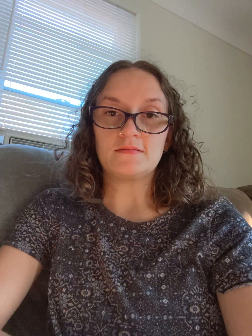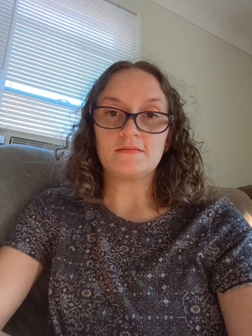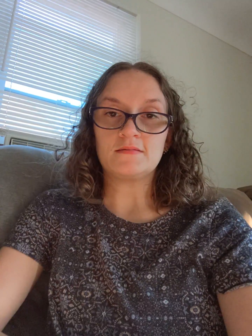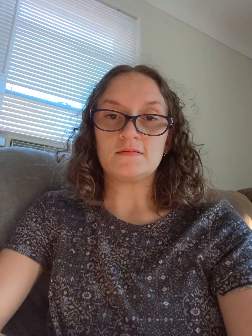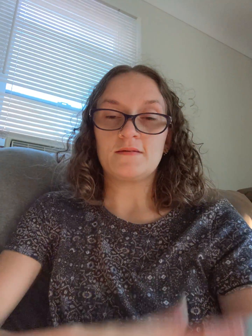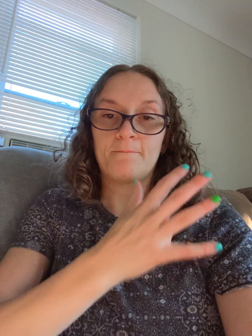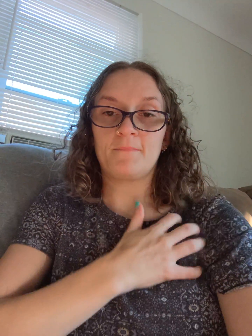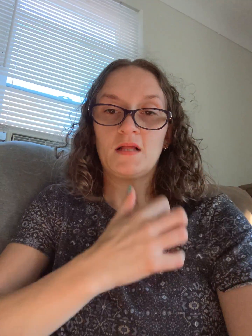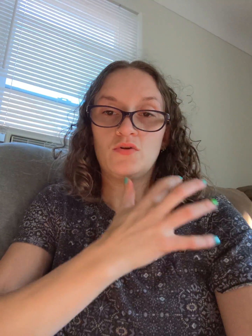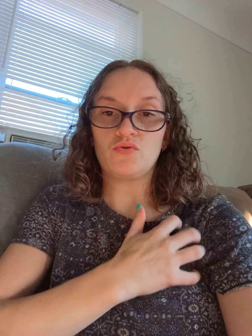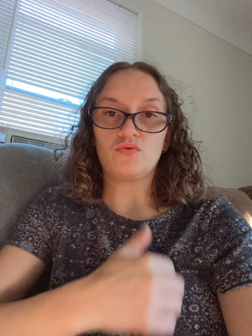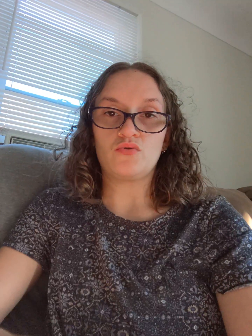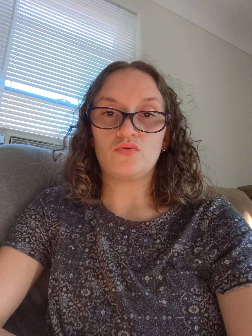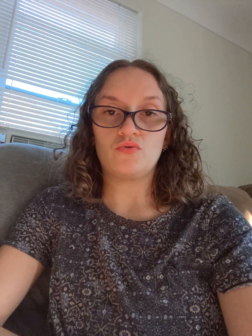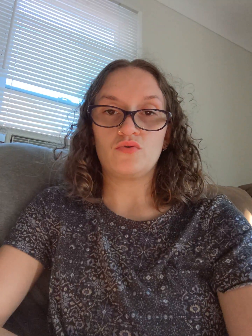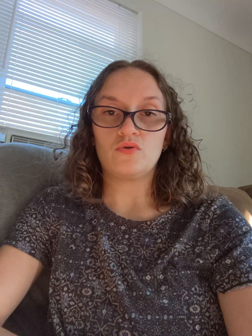bear